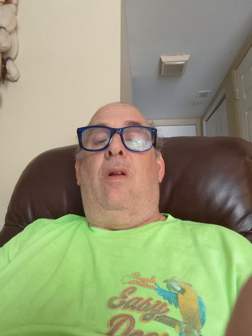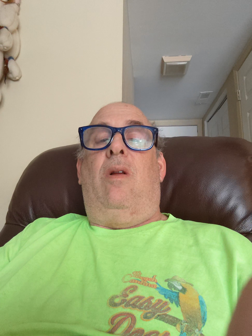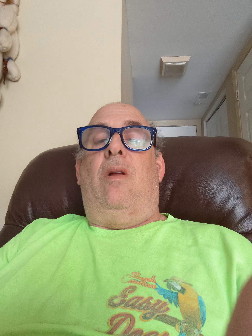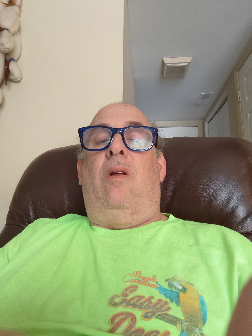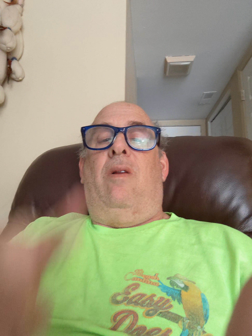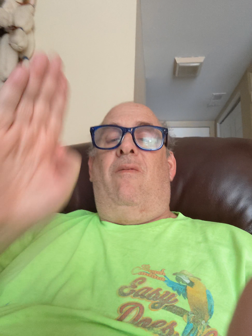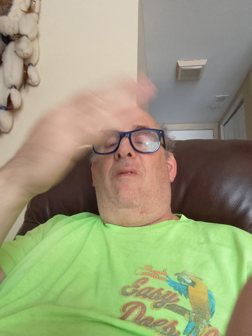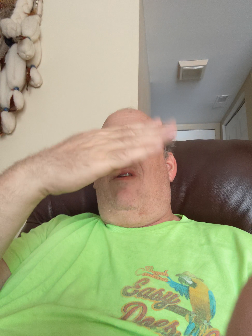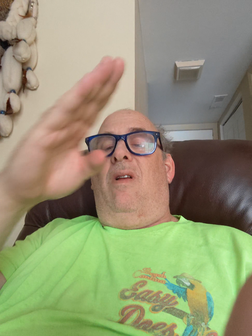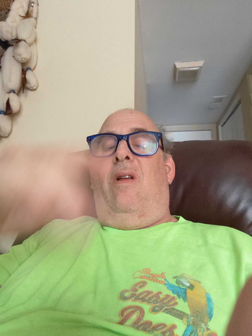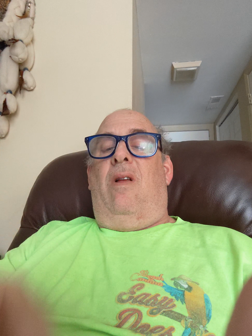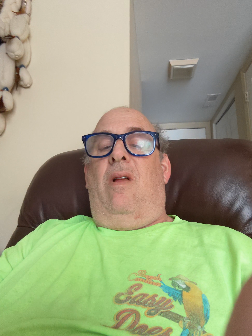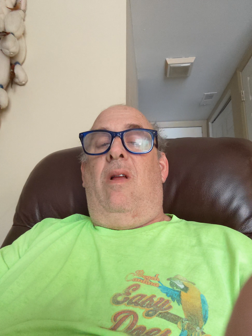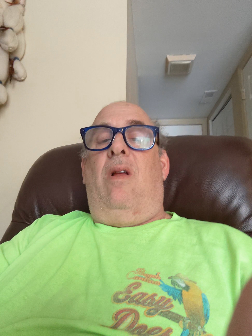flag